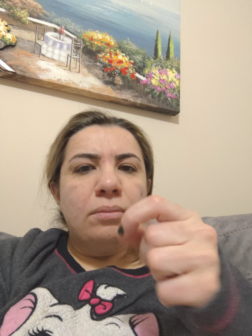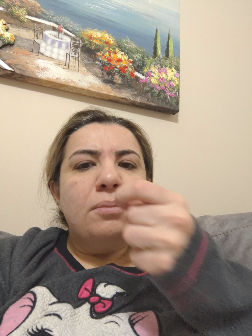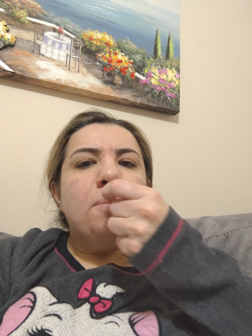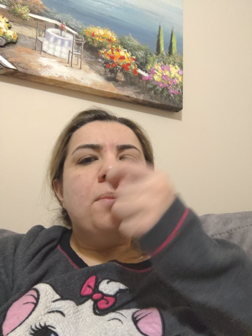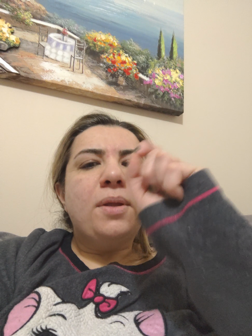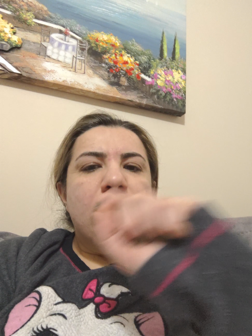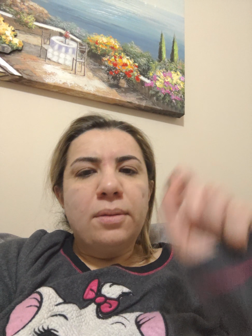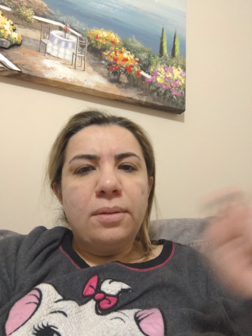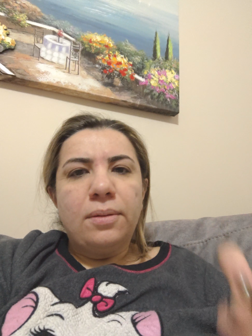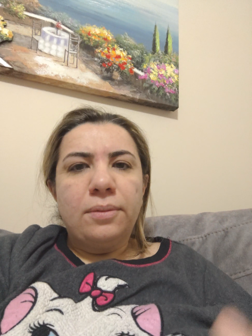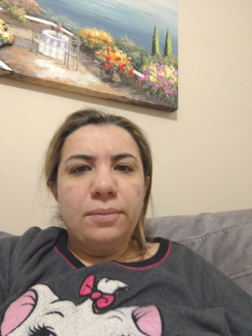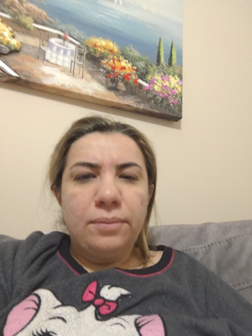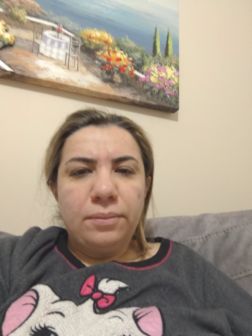pencil